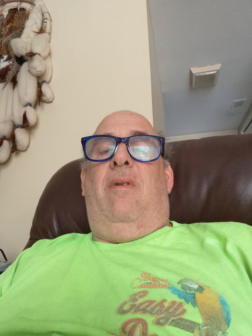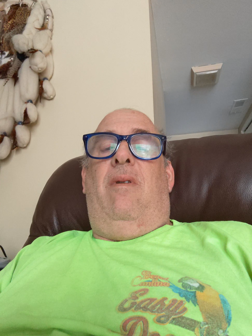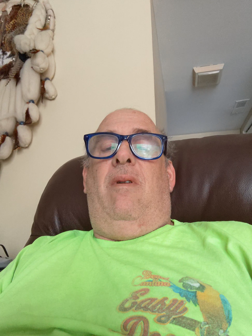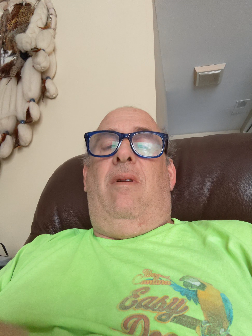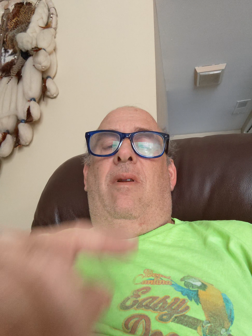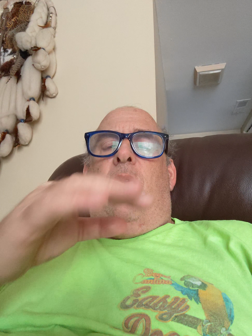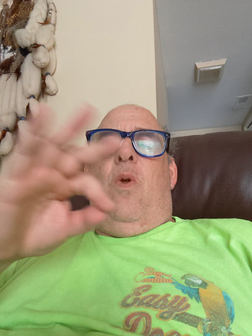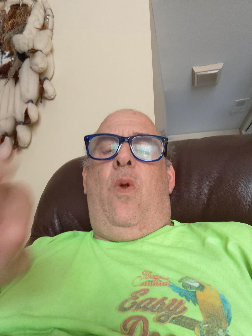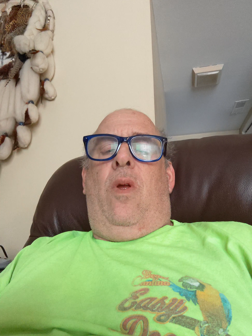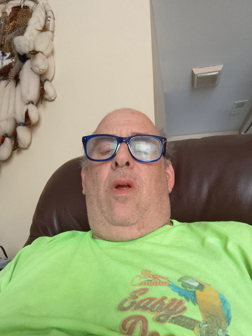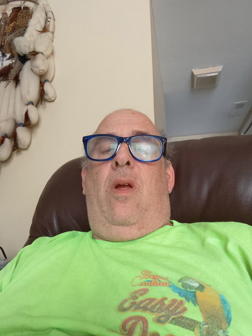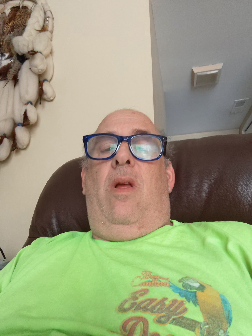story